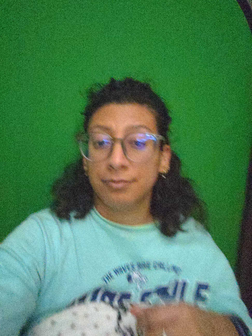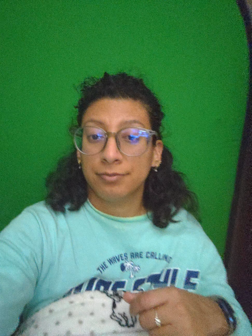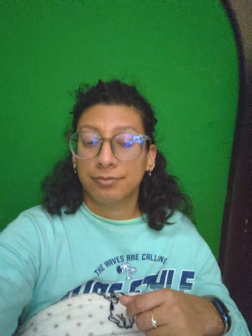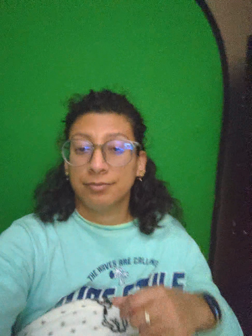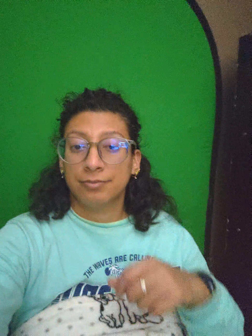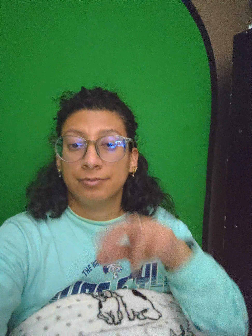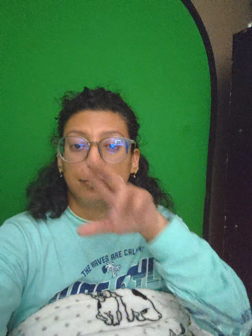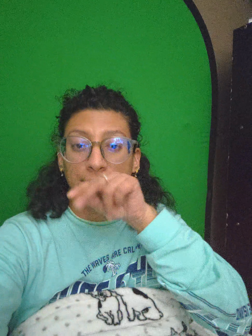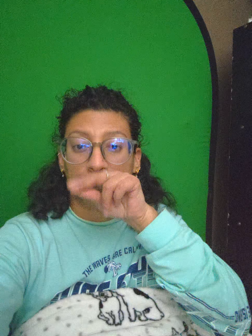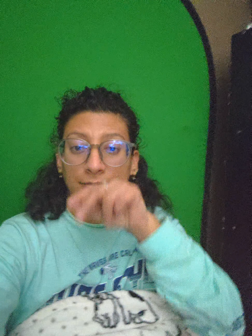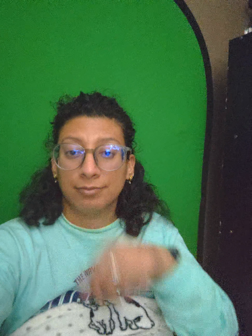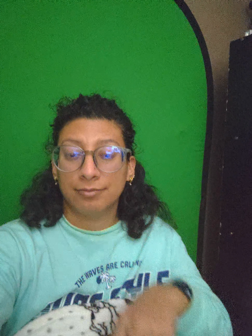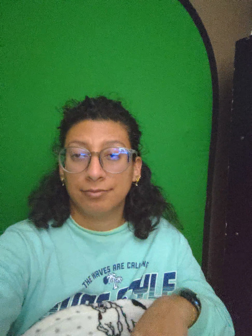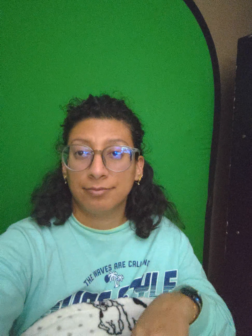duck